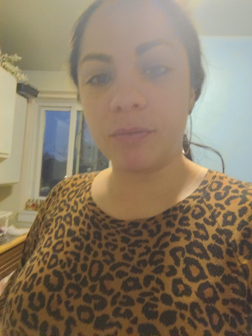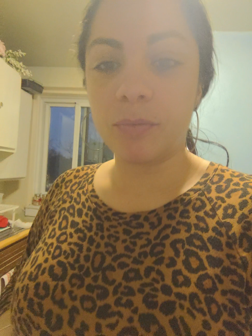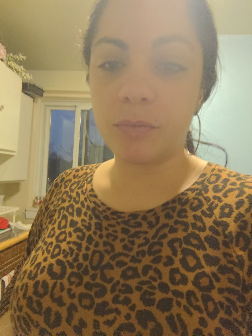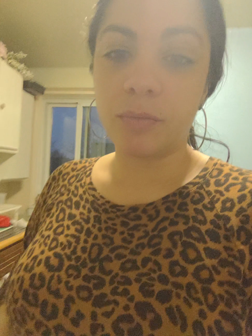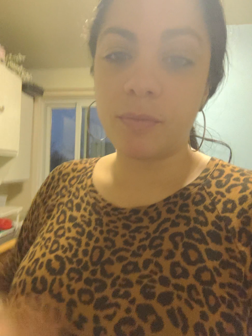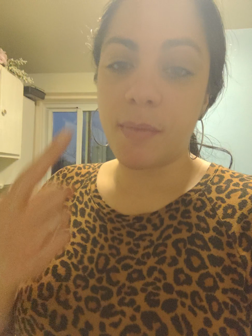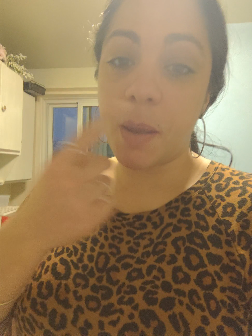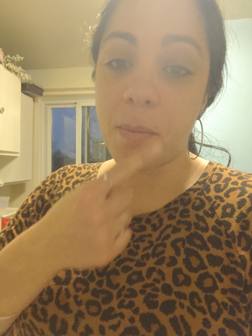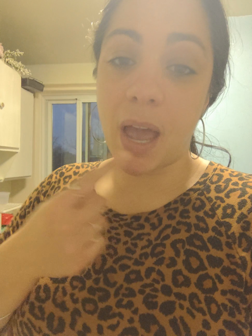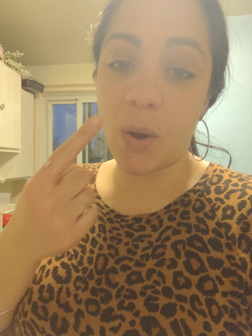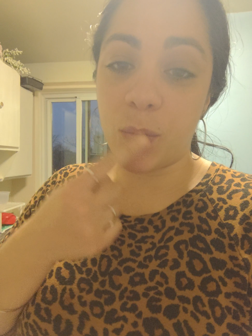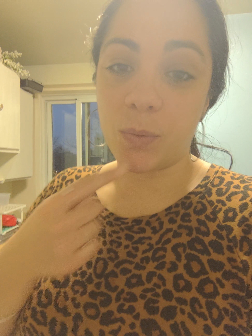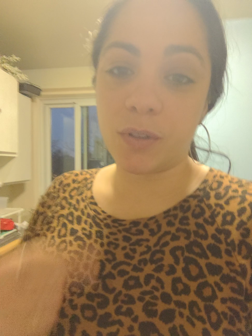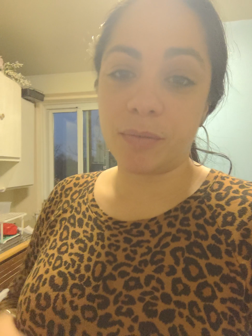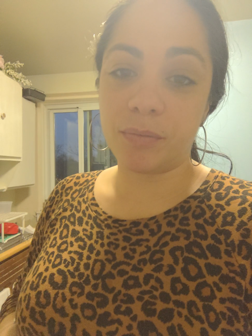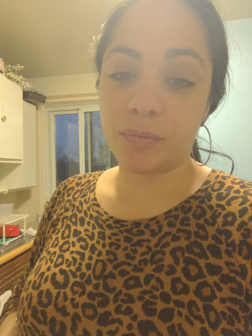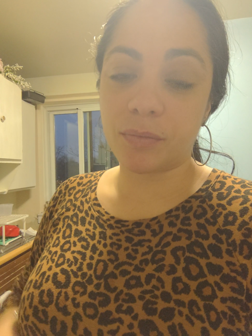mouth